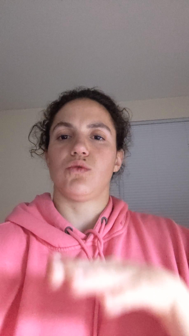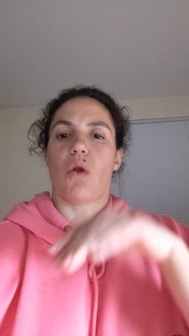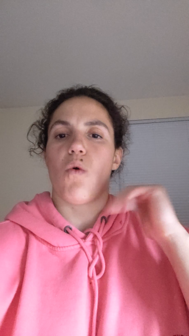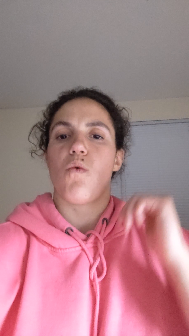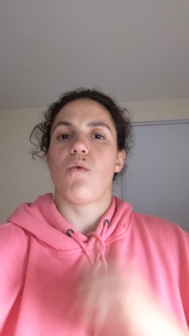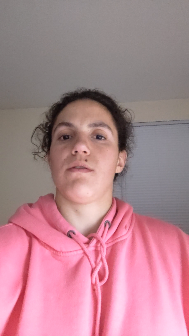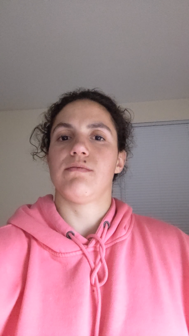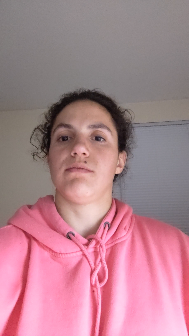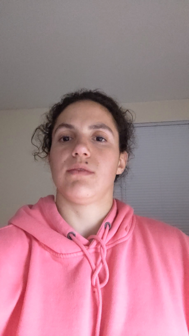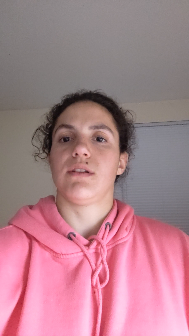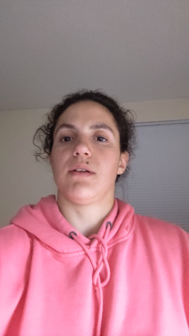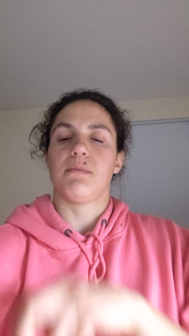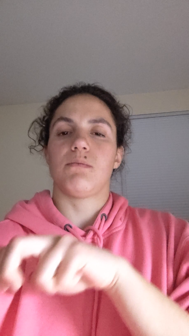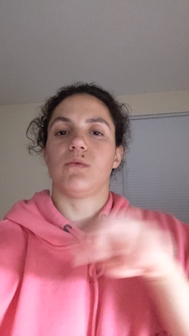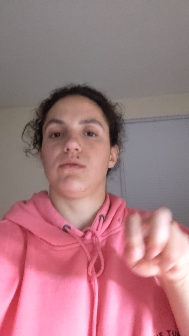porch